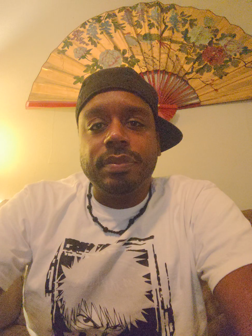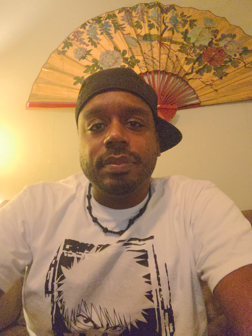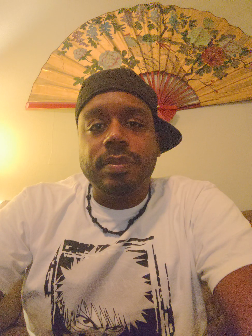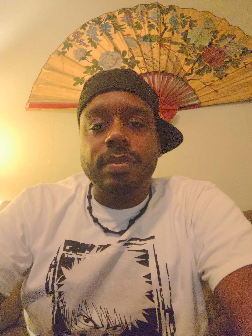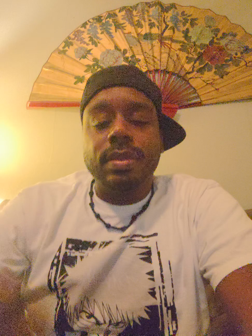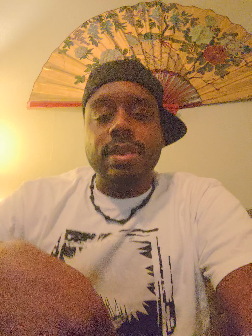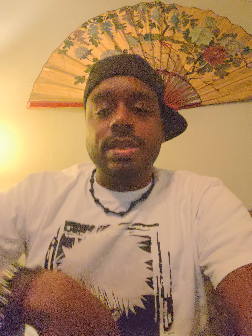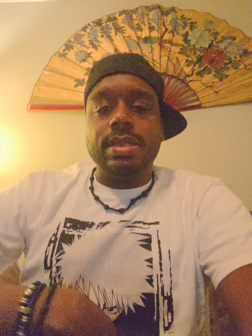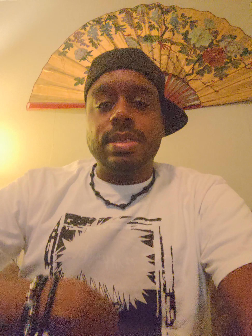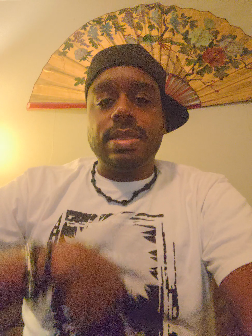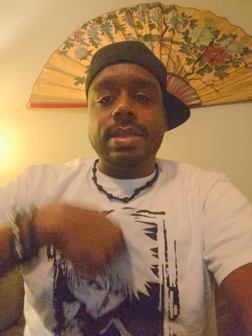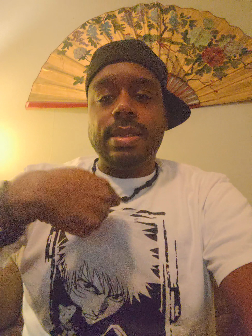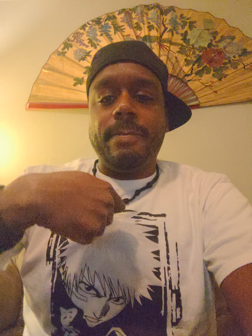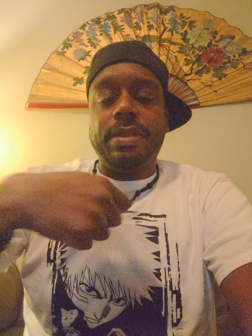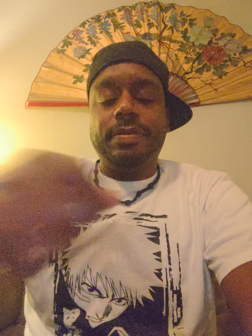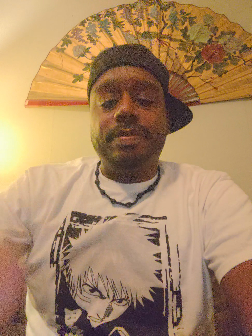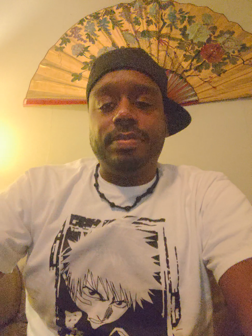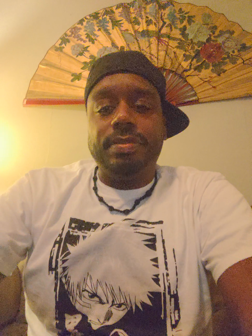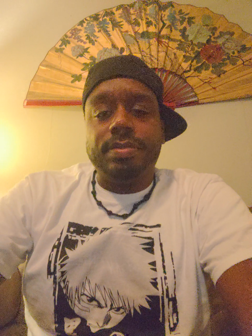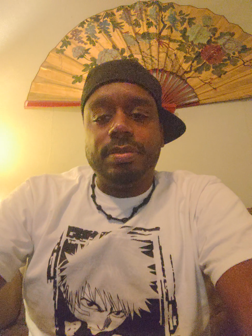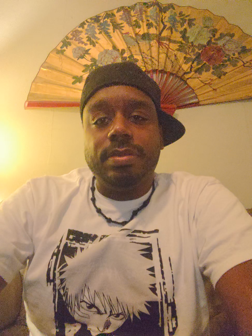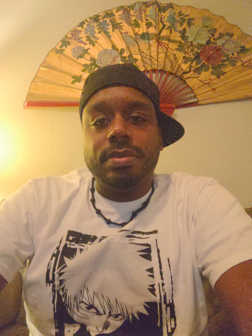zipper